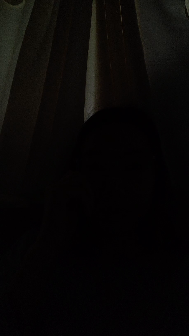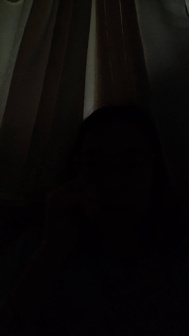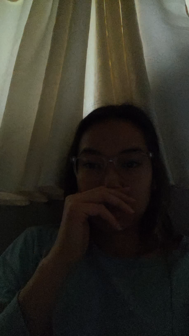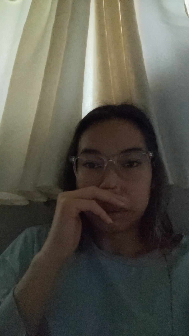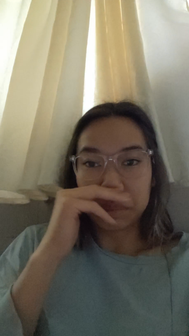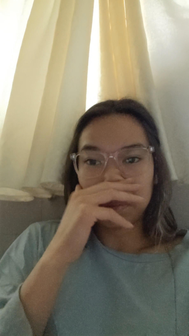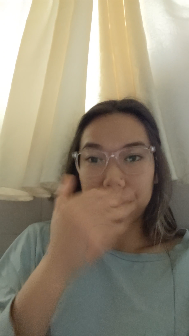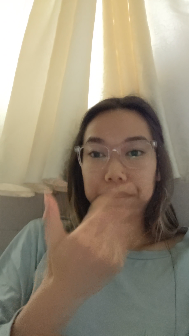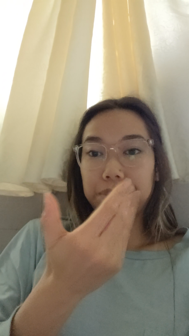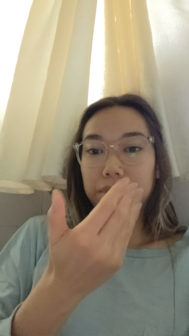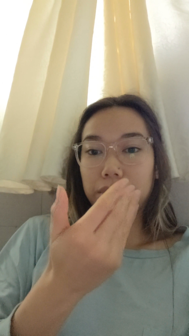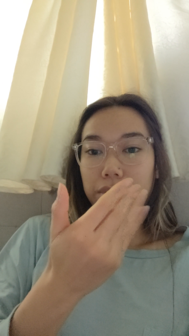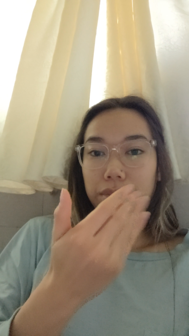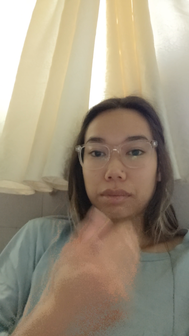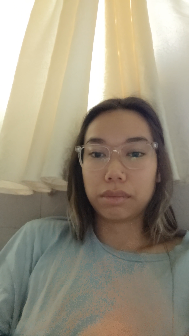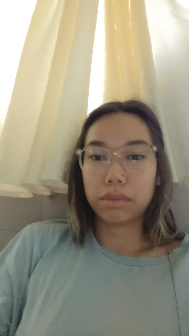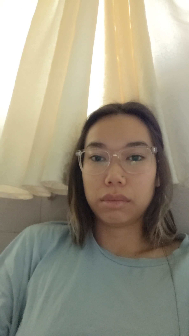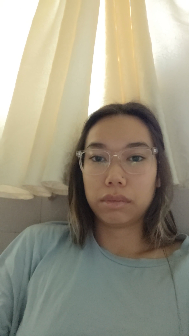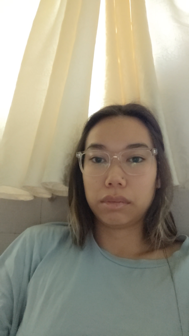butterfly